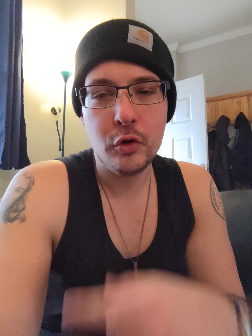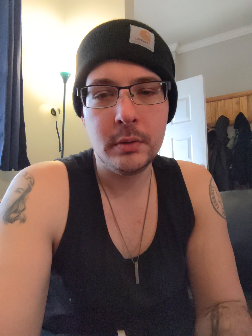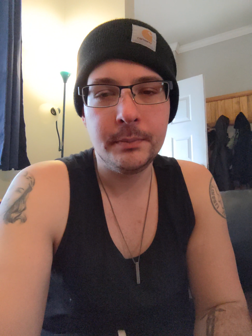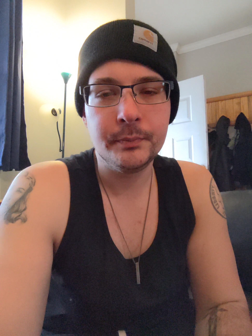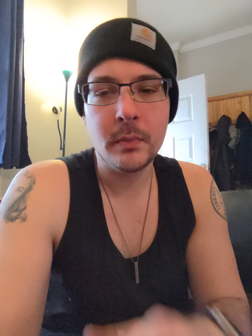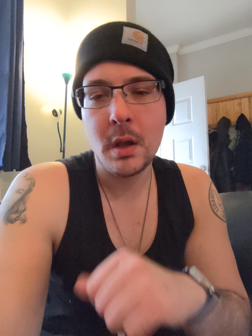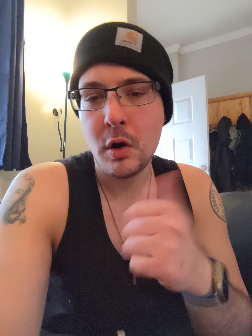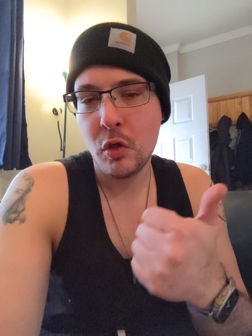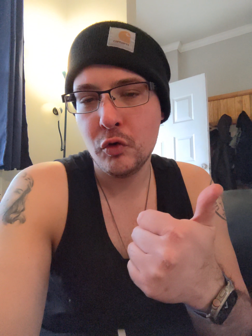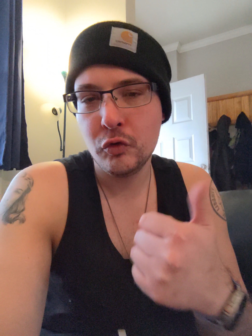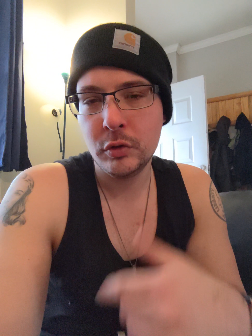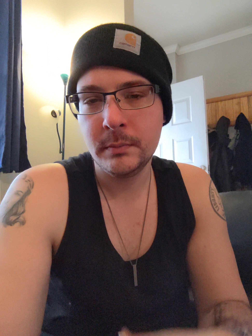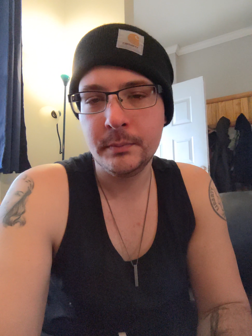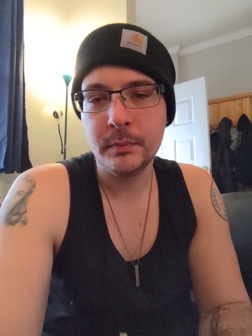another